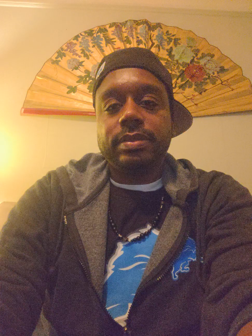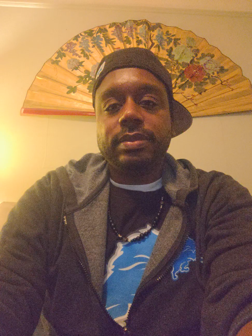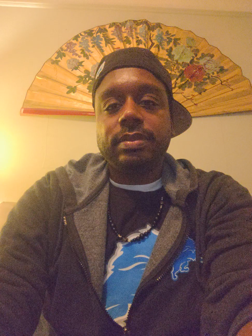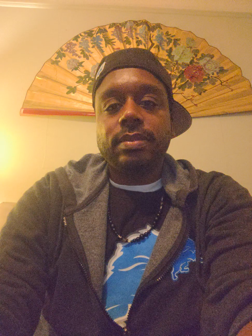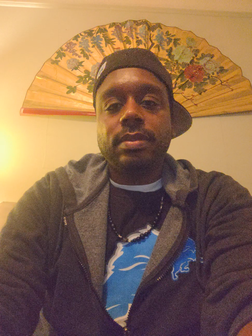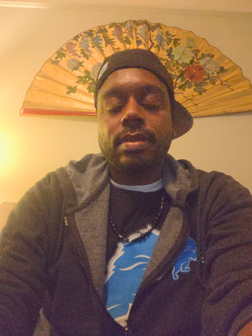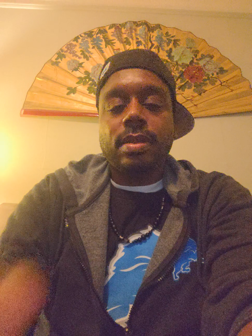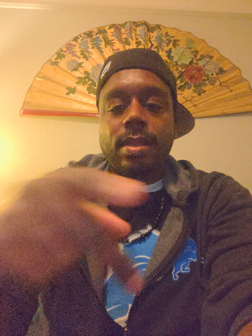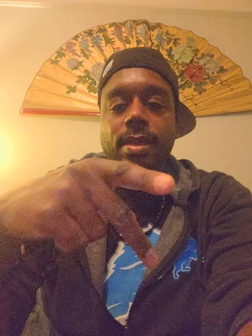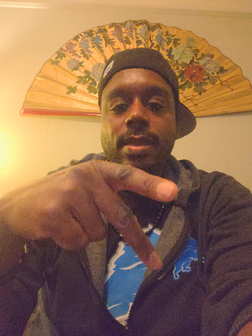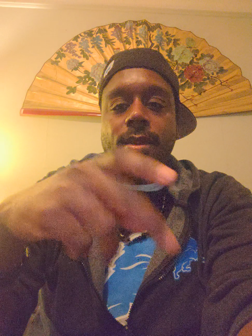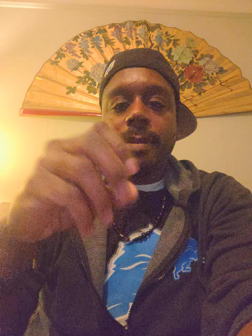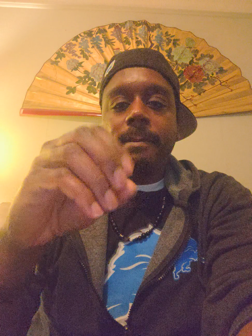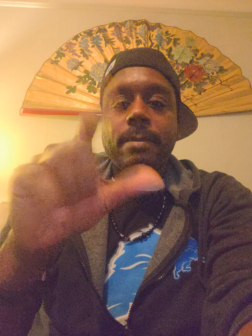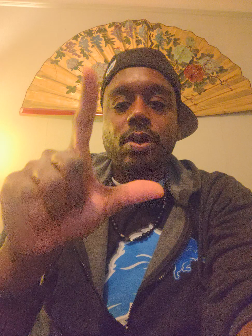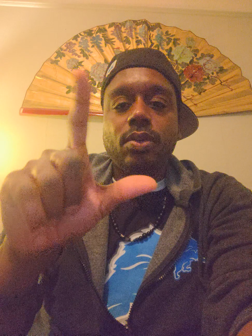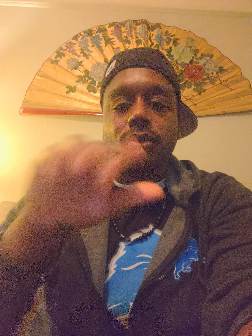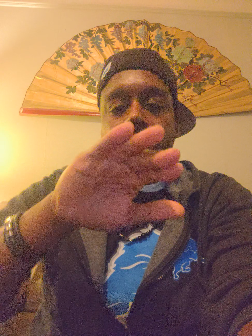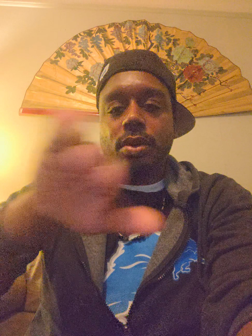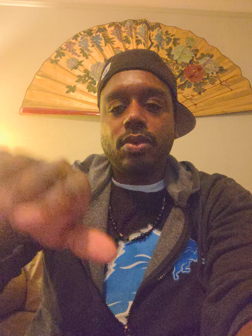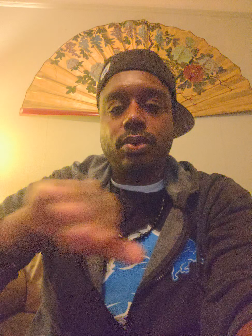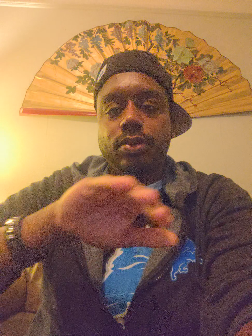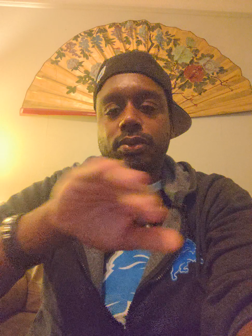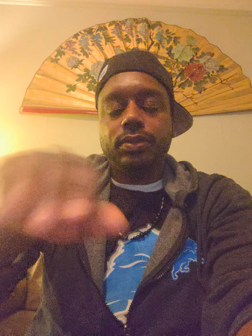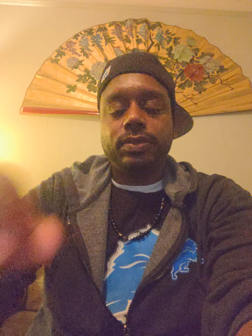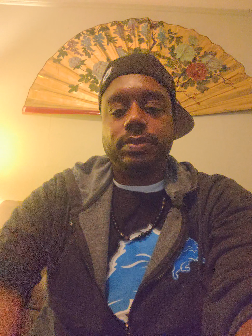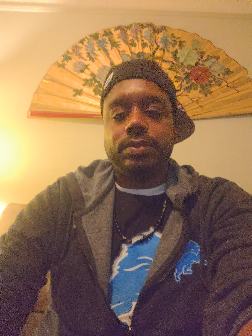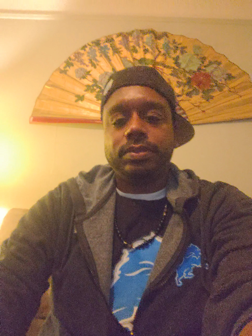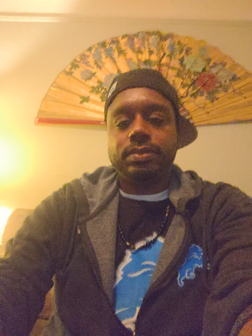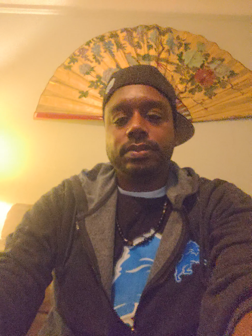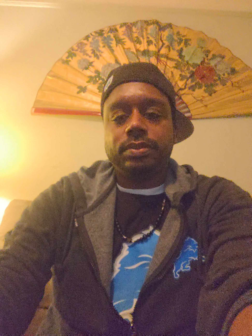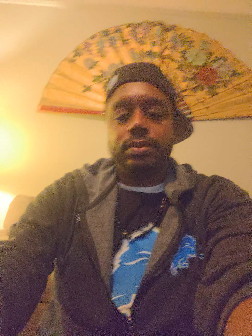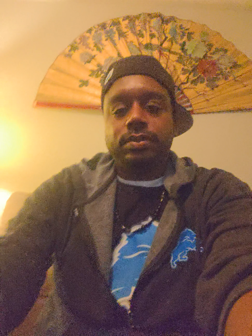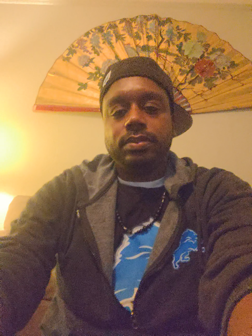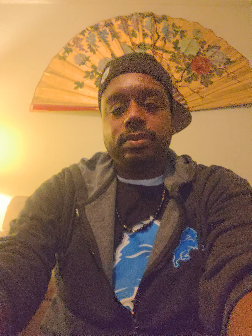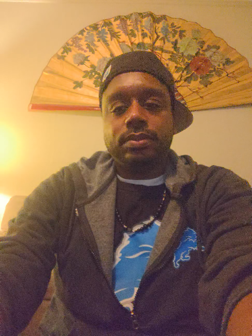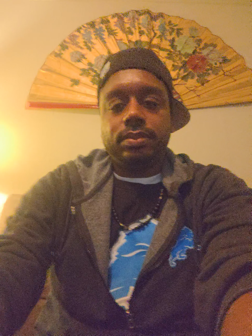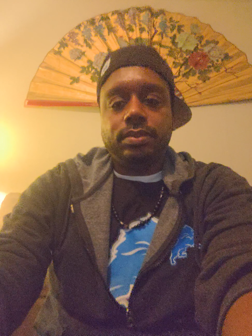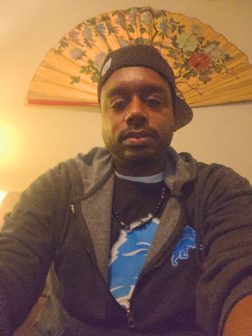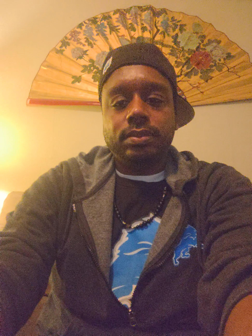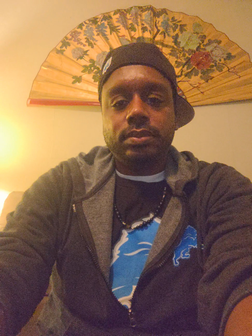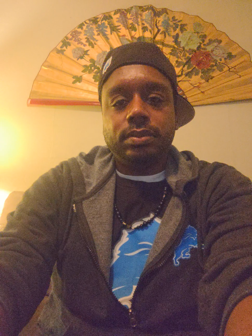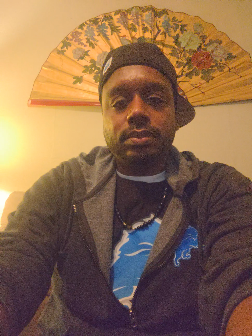pool